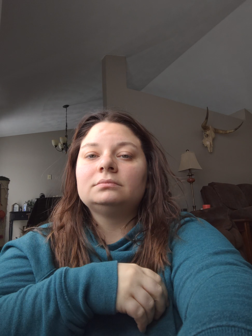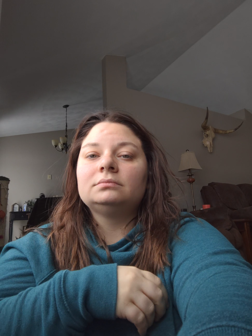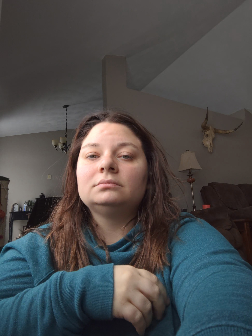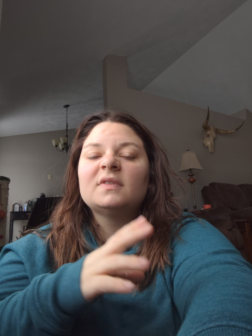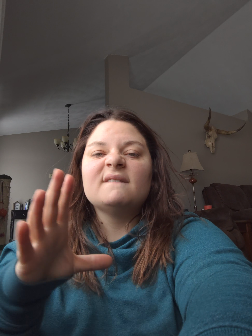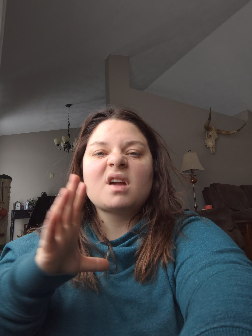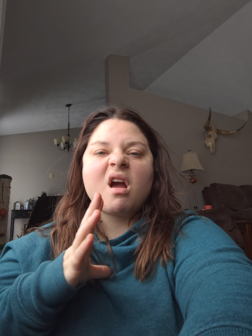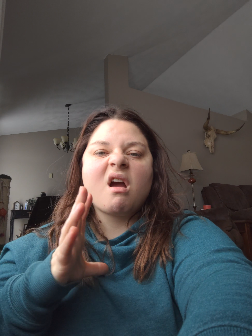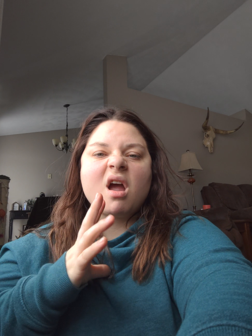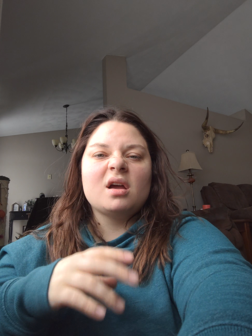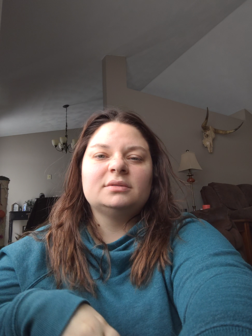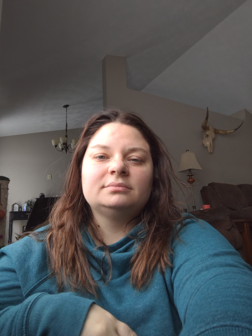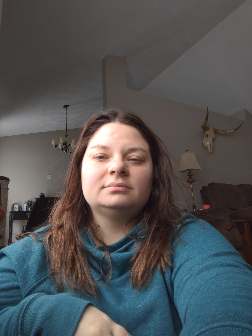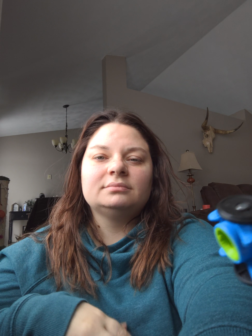fine